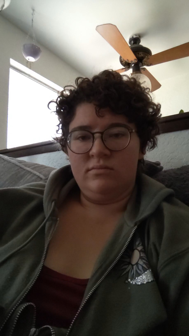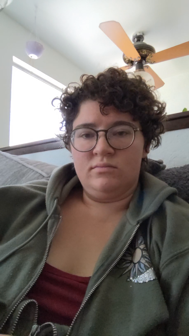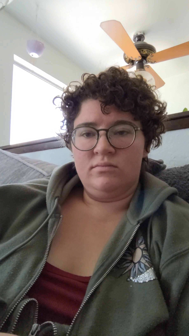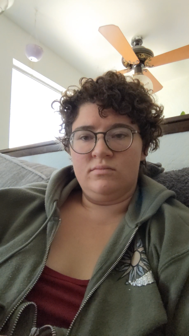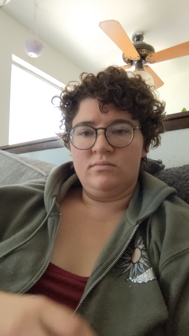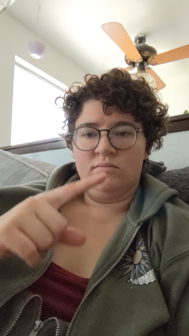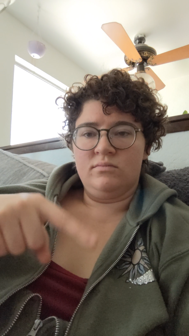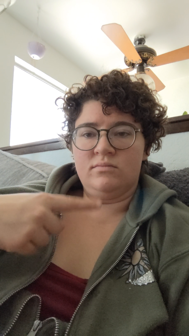about